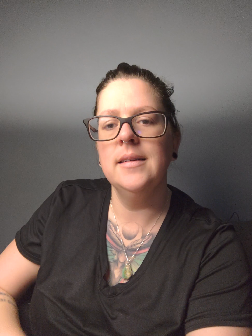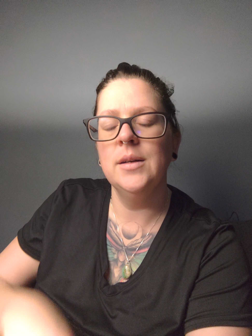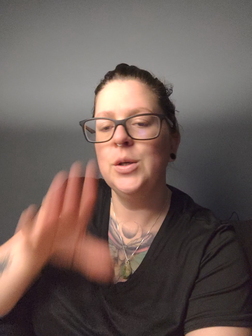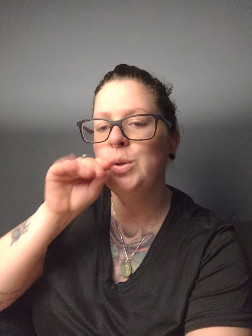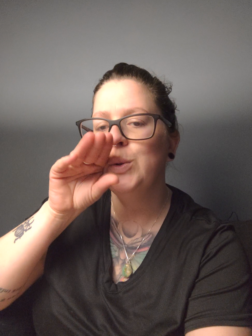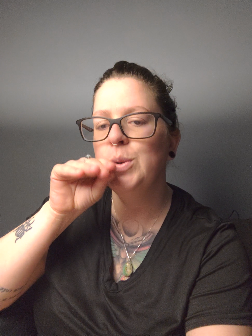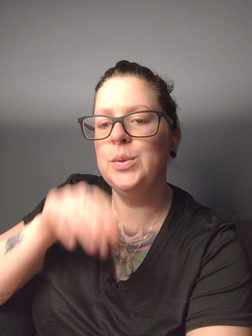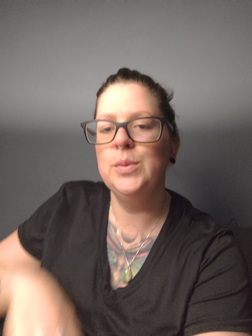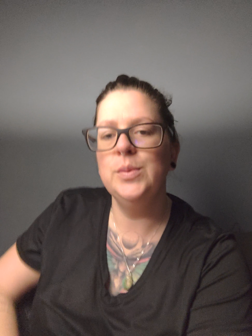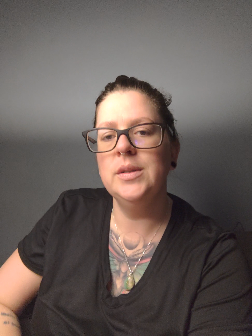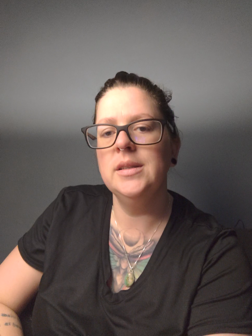goose